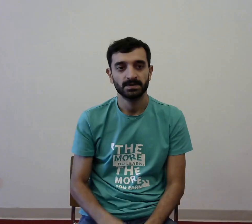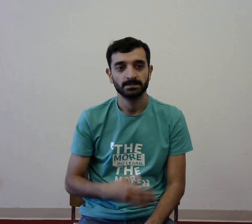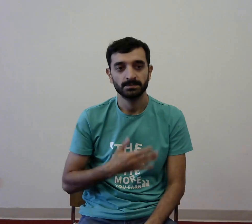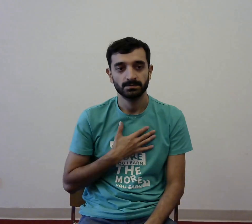mən